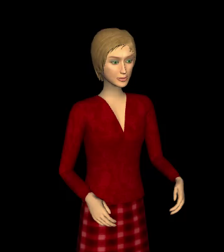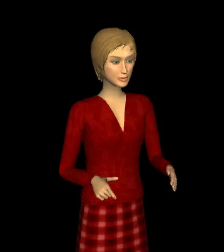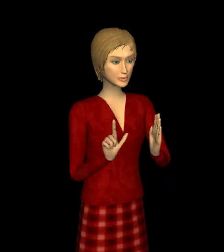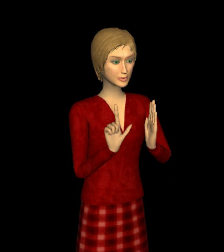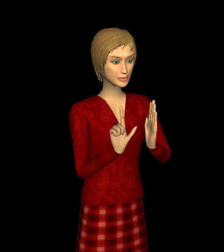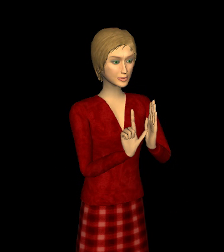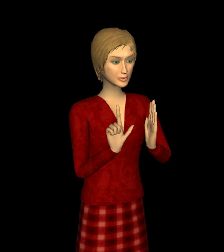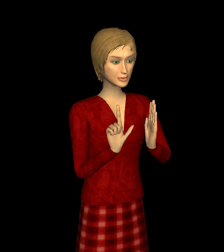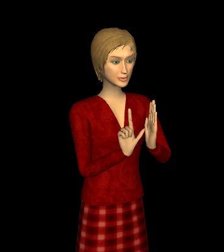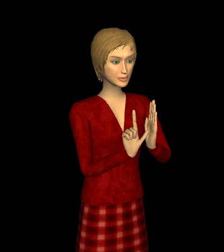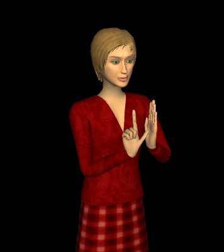قانون